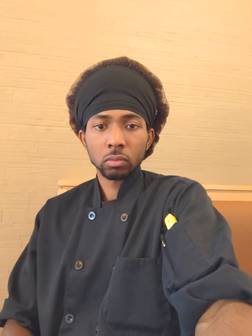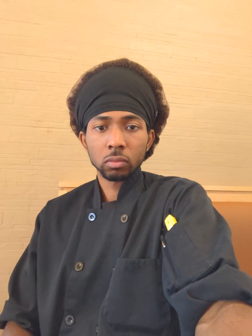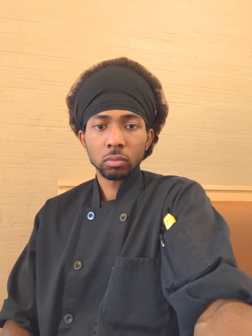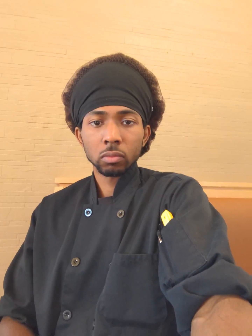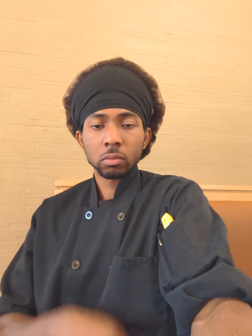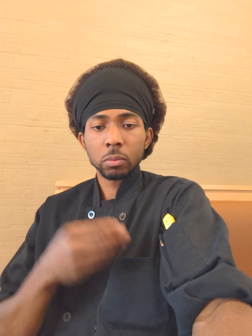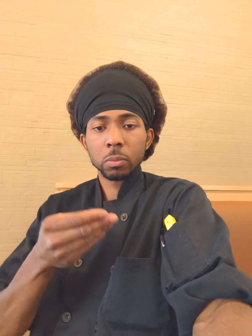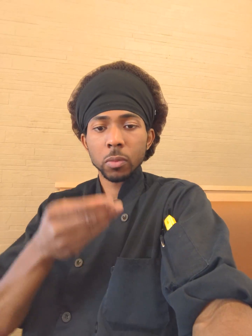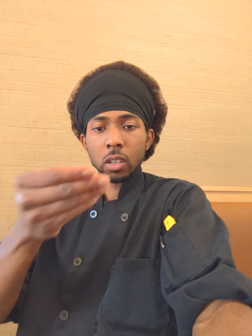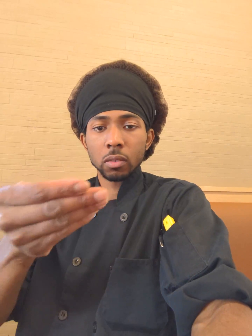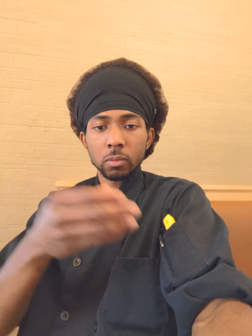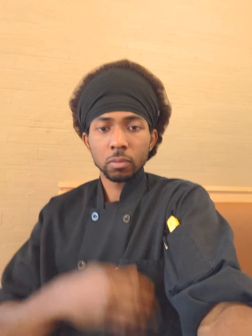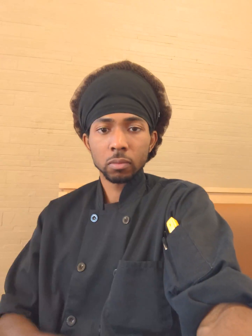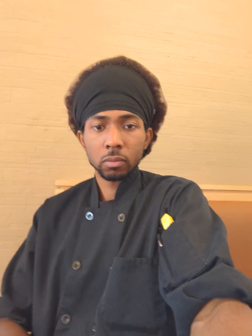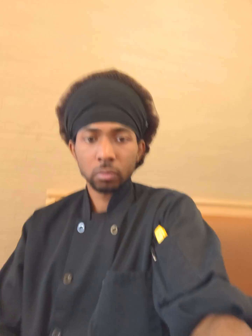buy